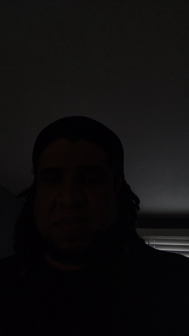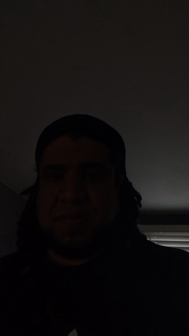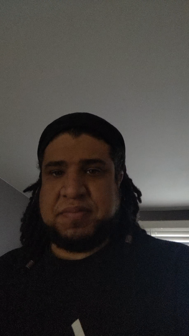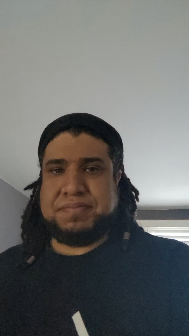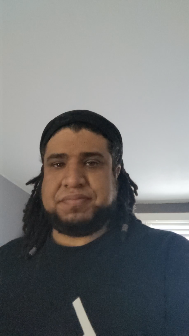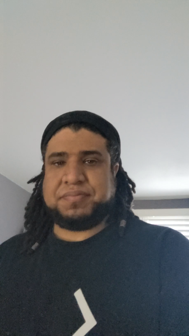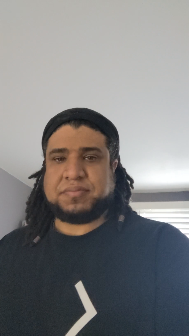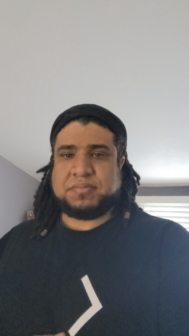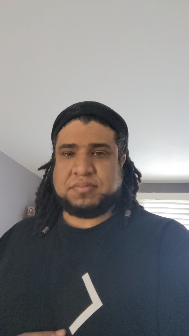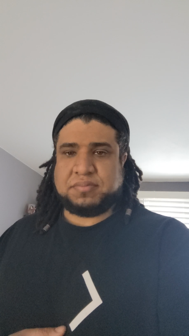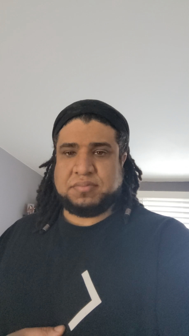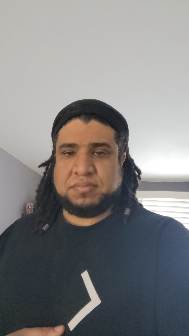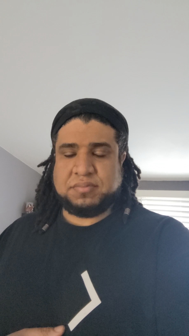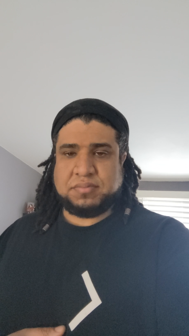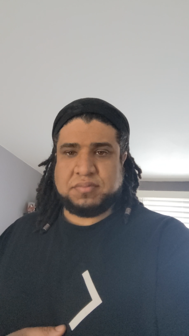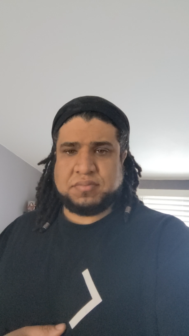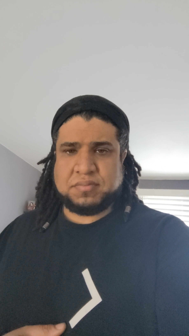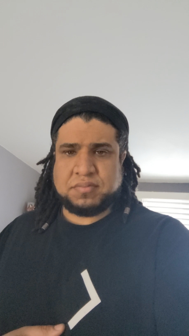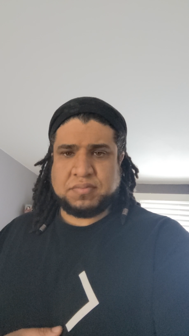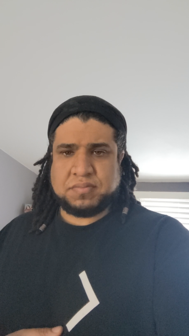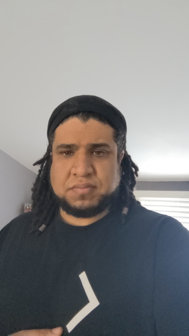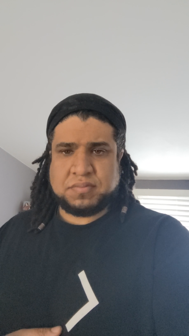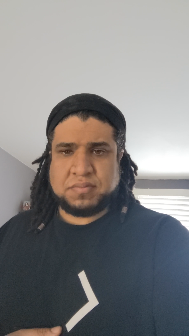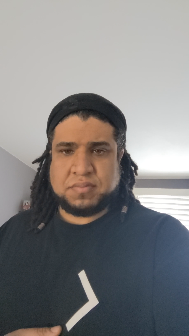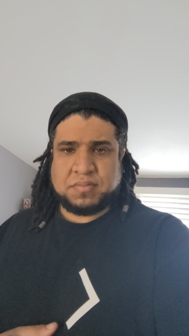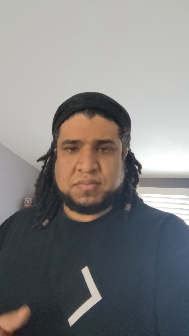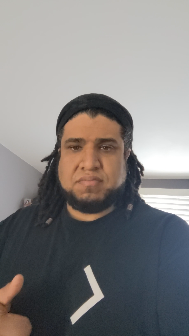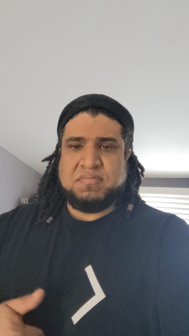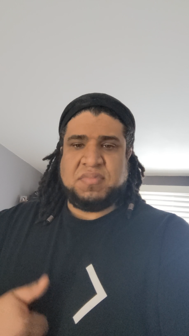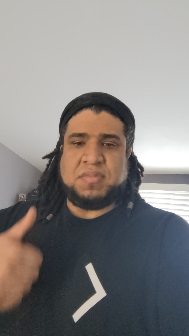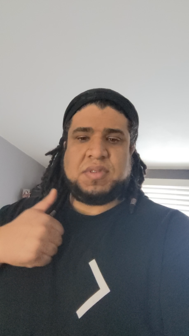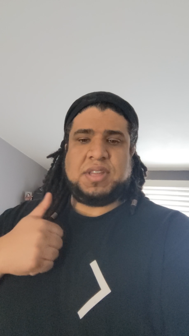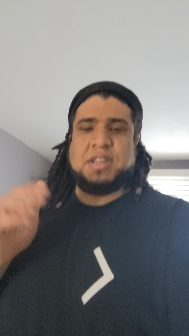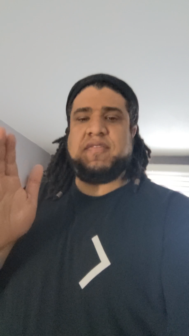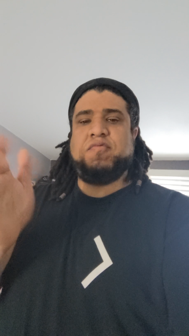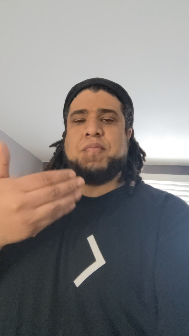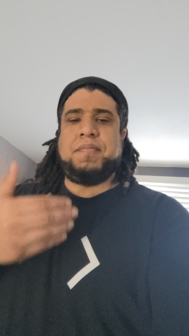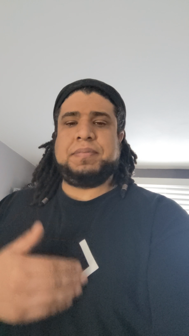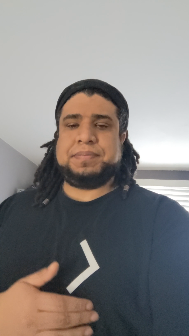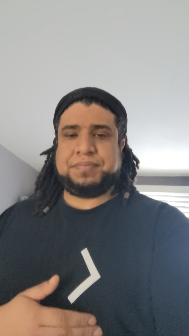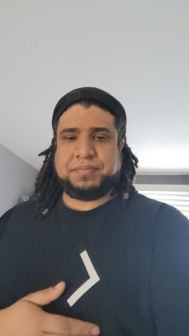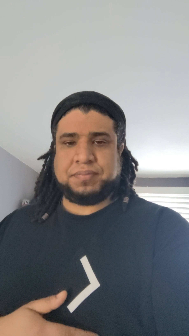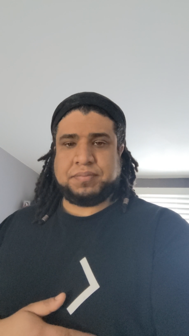living room